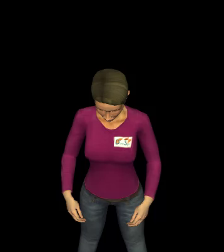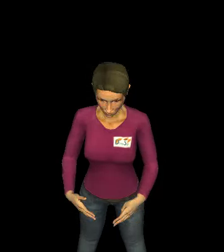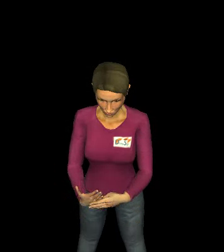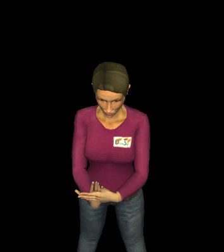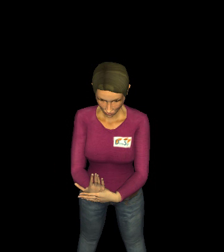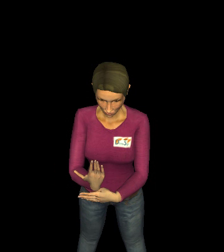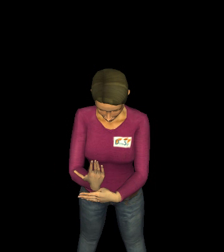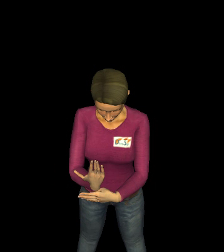صباح